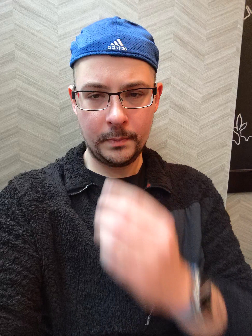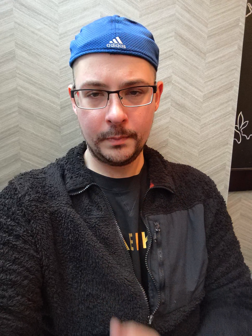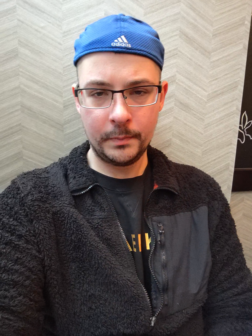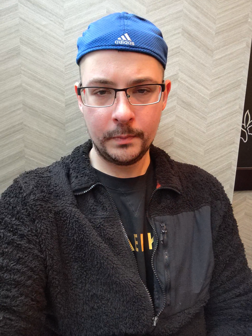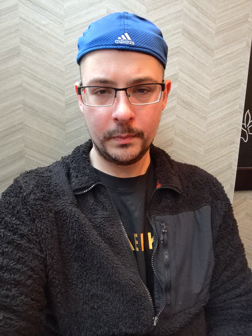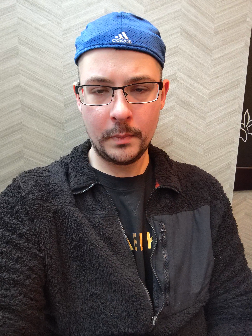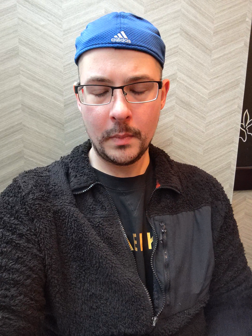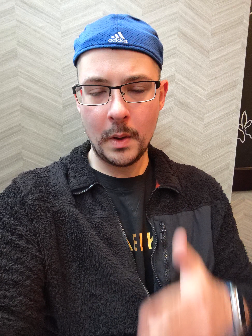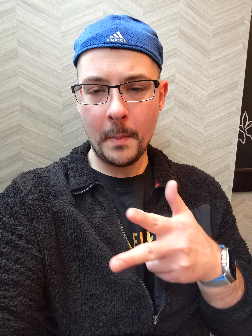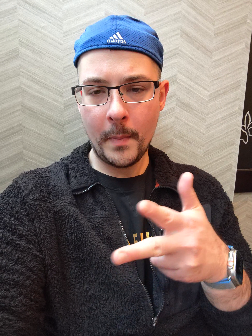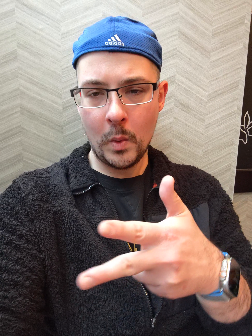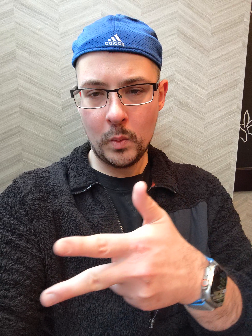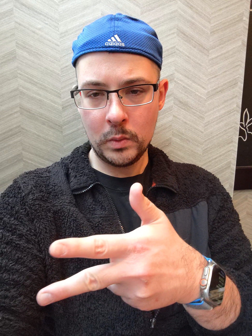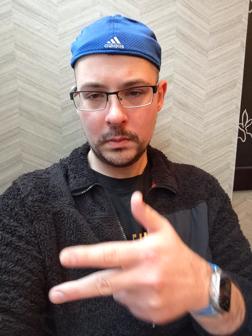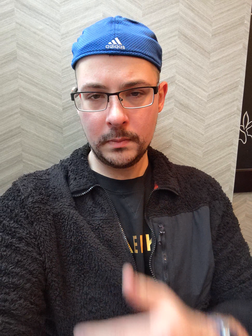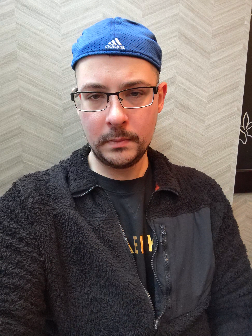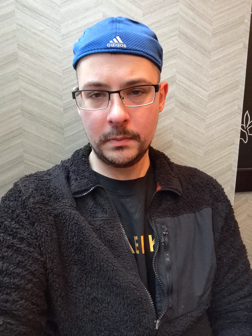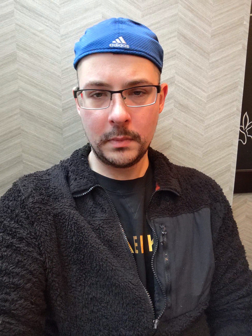boat